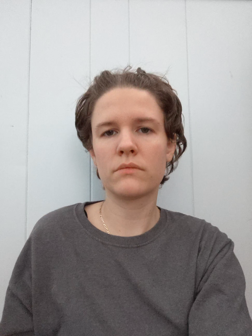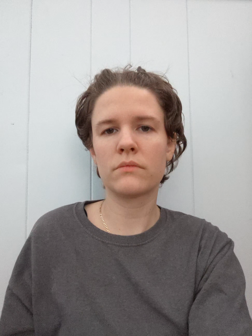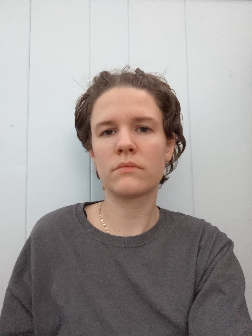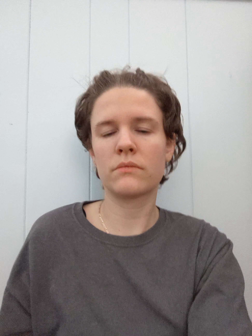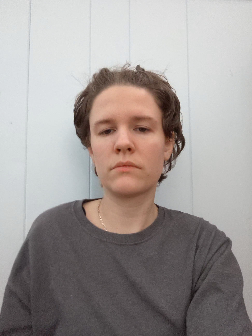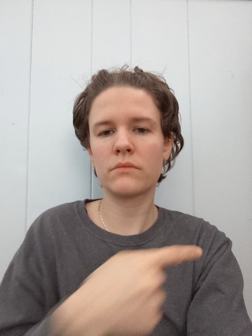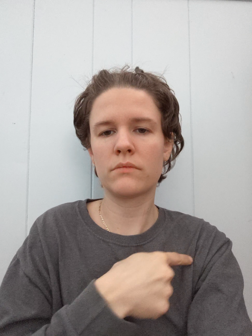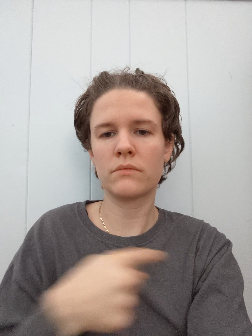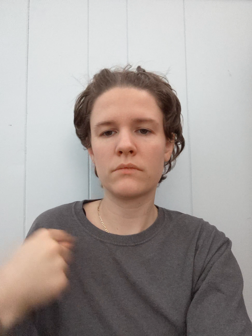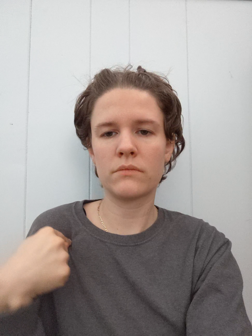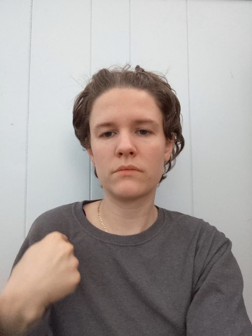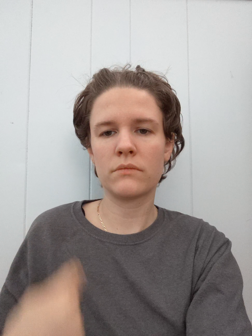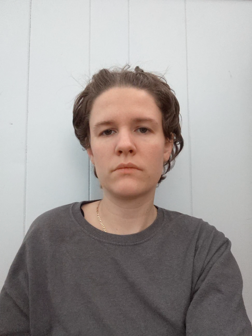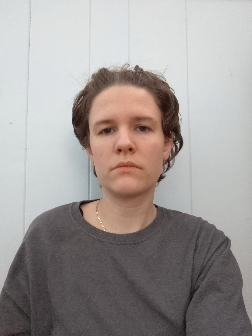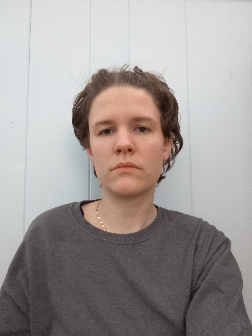we